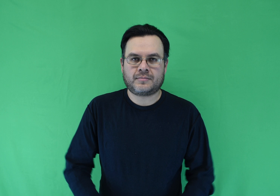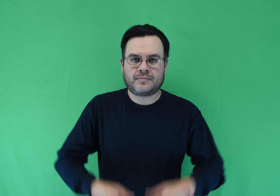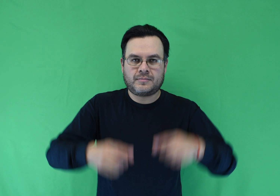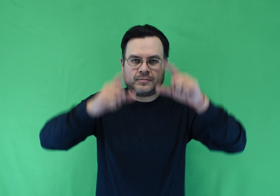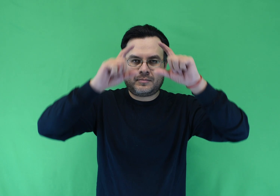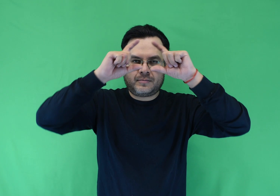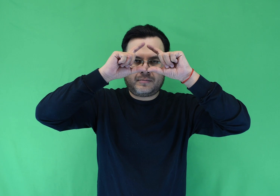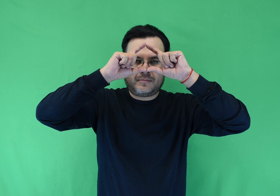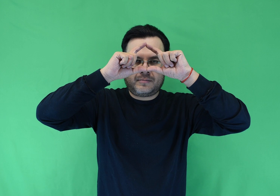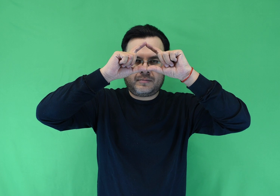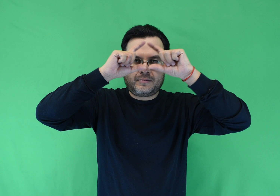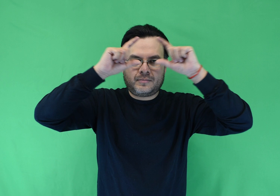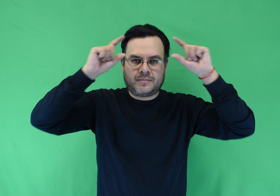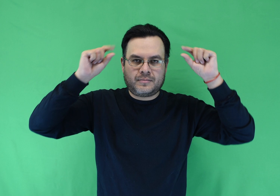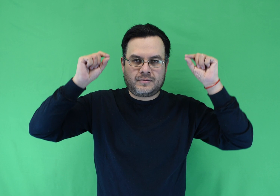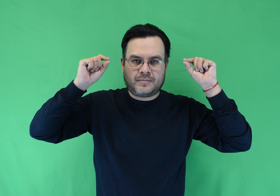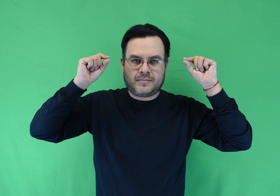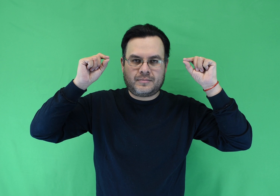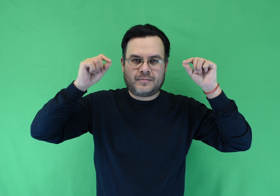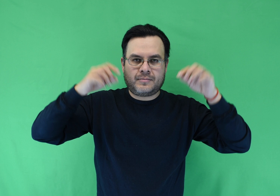enfermero